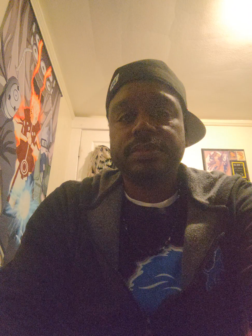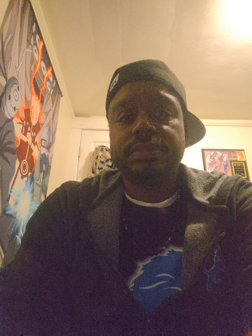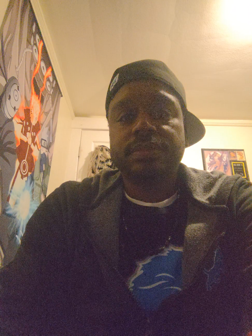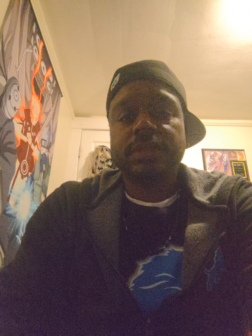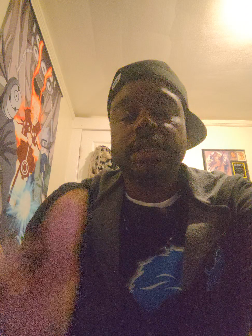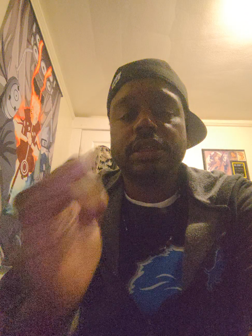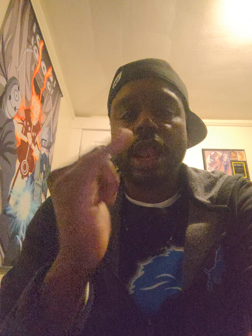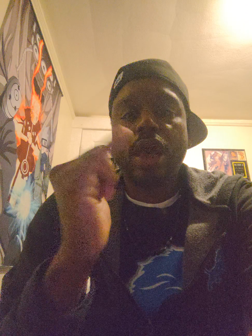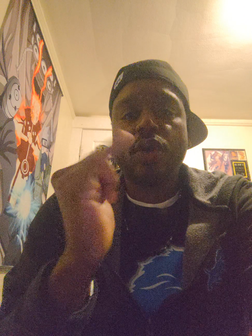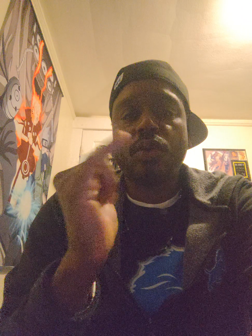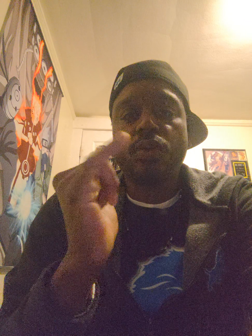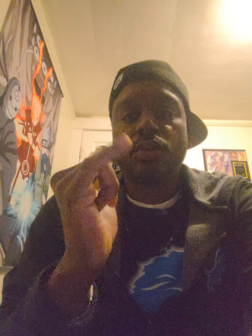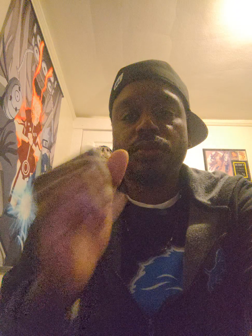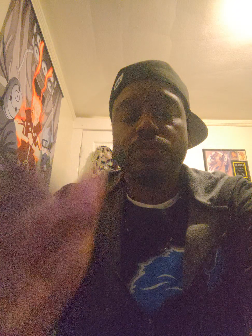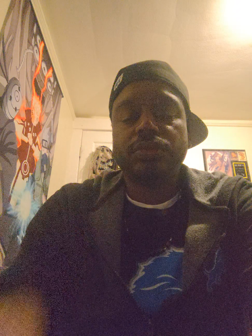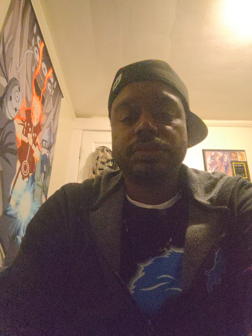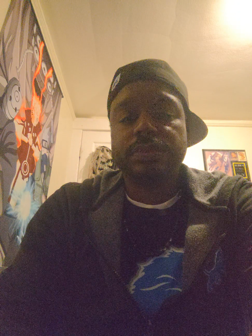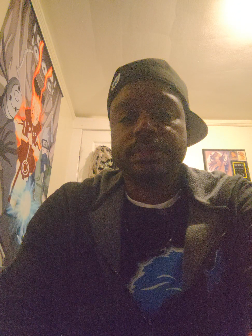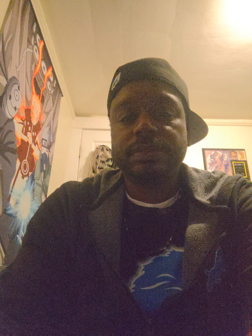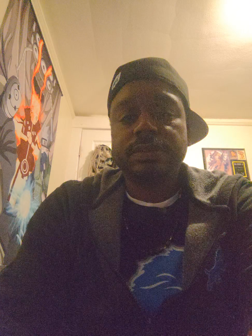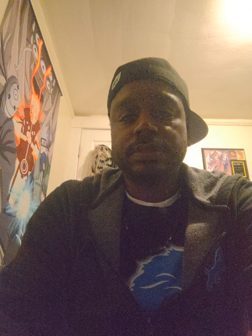yellow